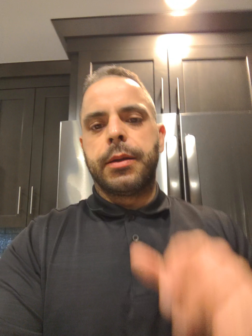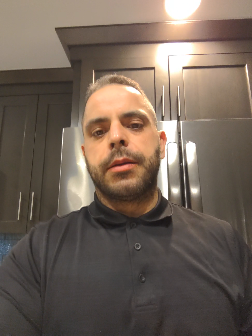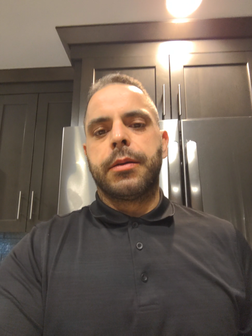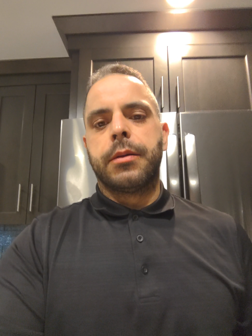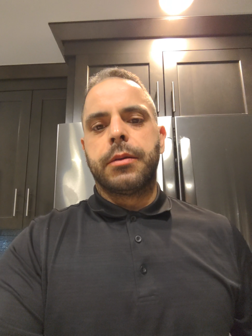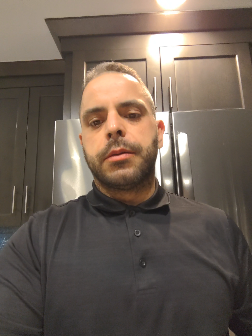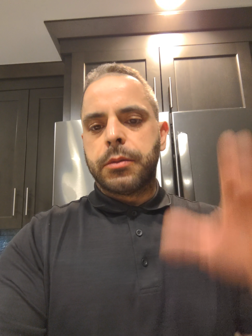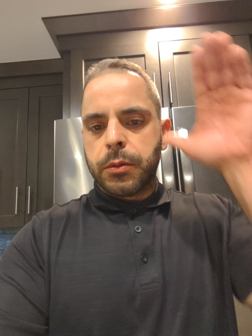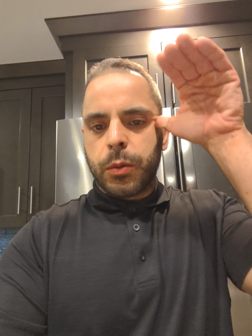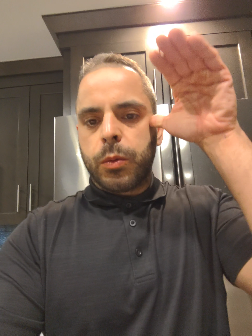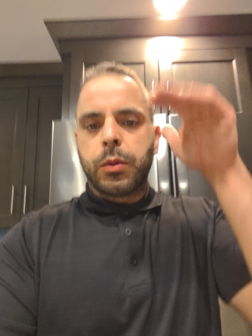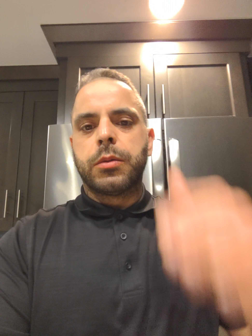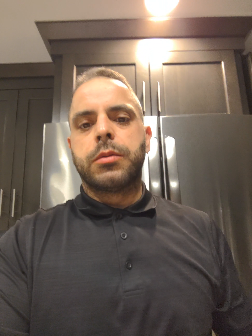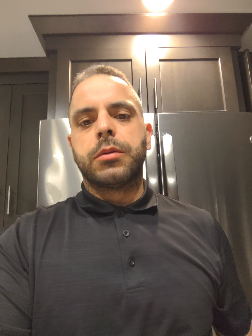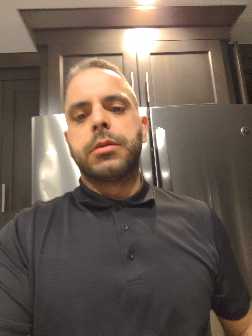donkey